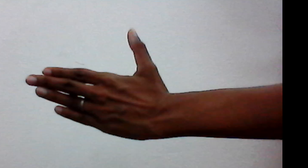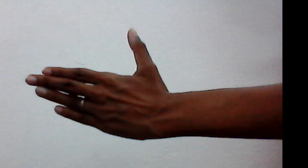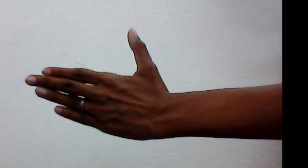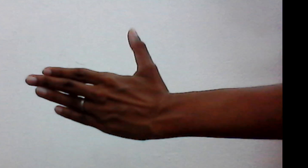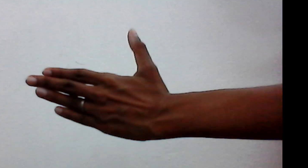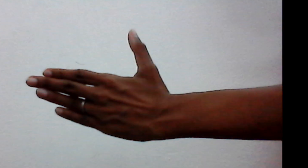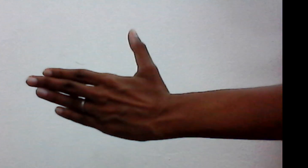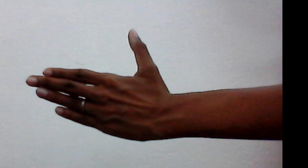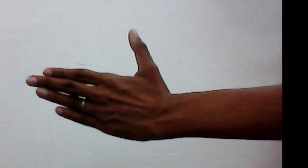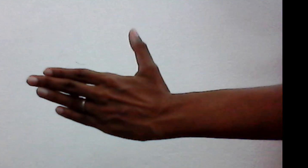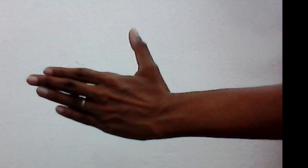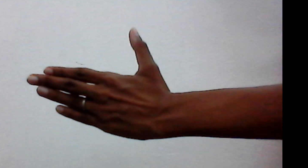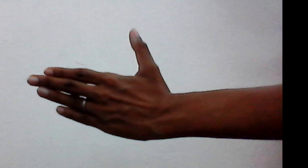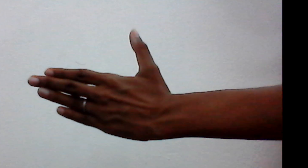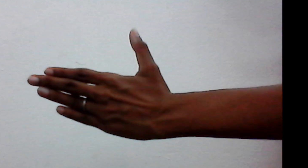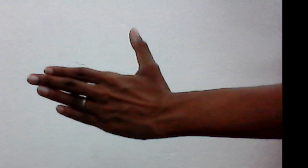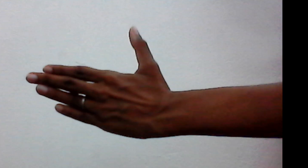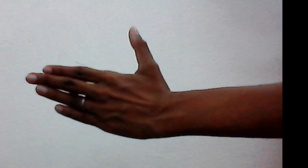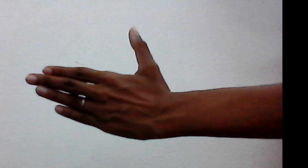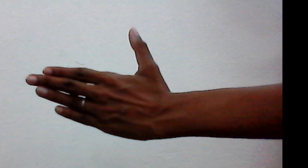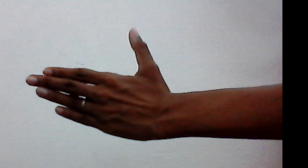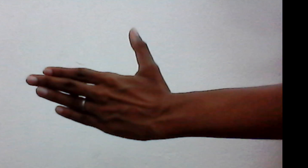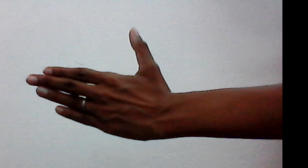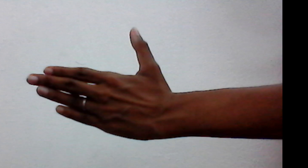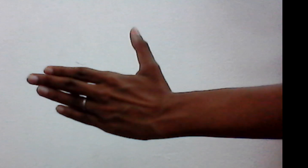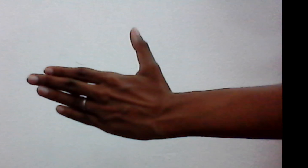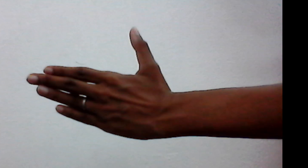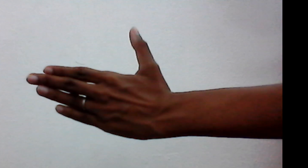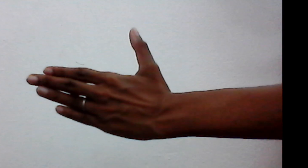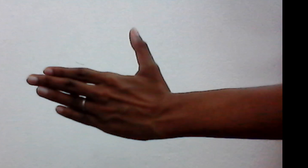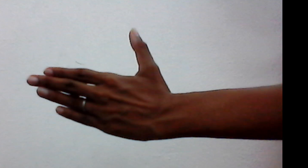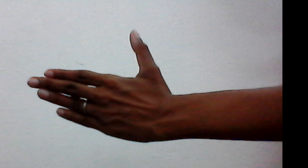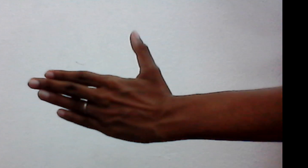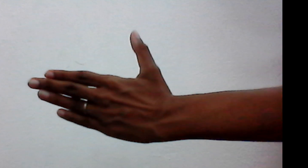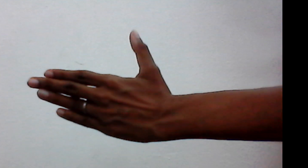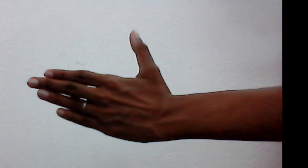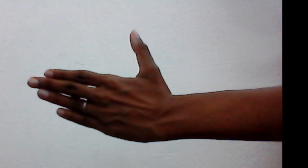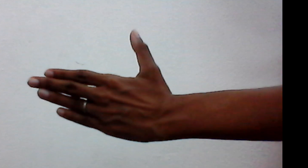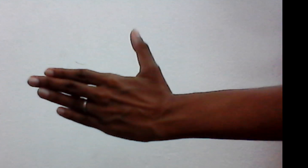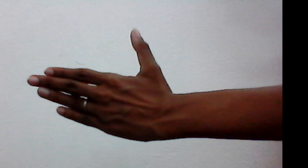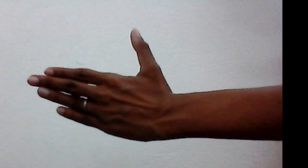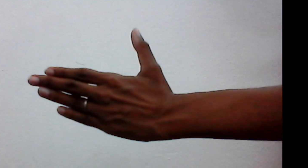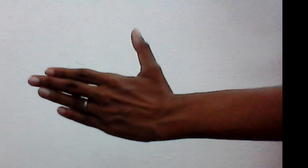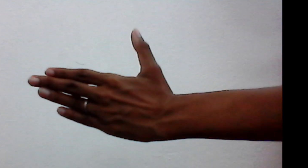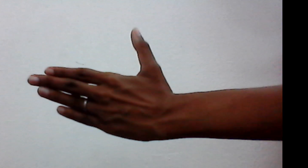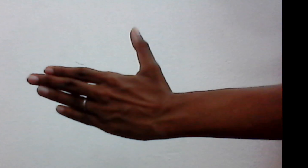ആ